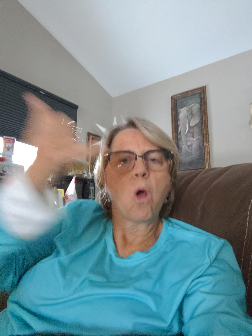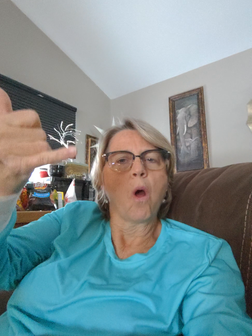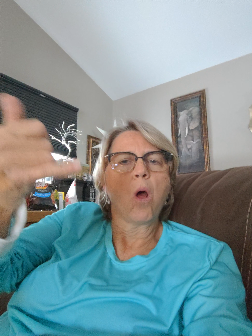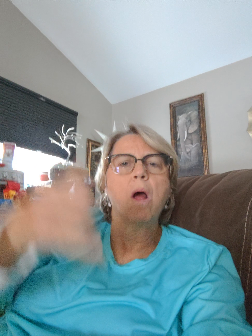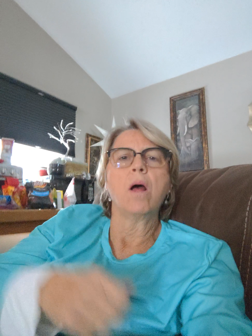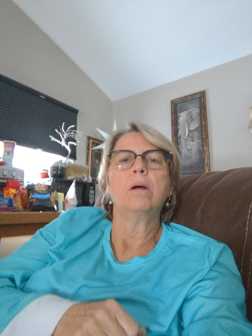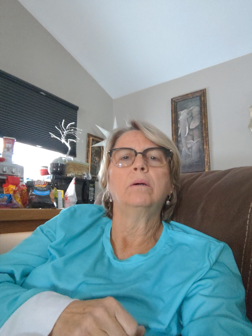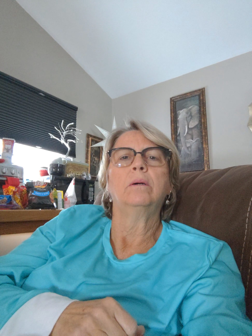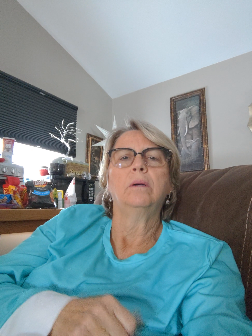call on the phone